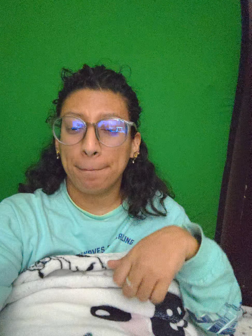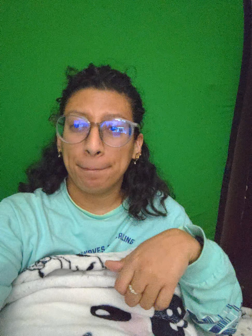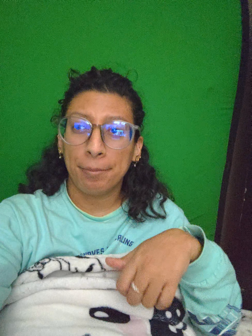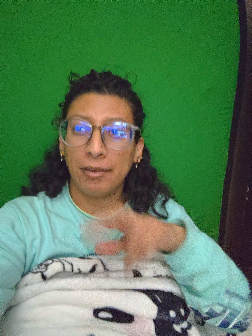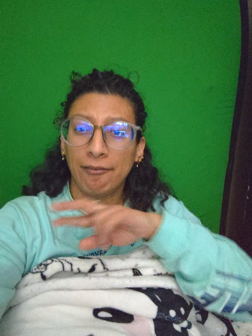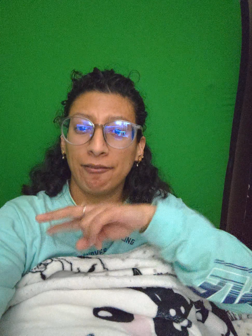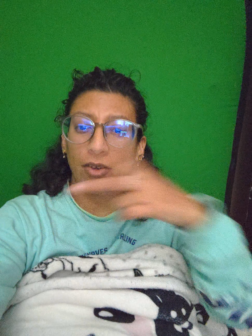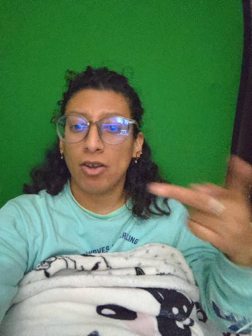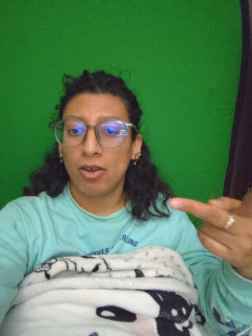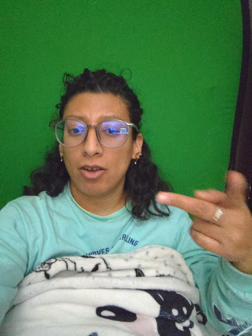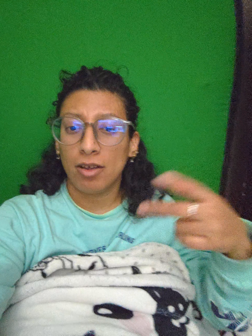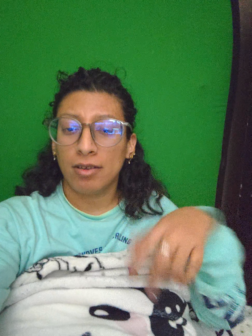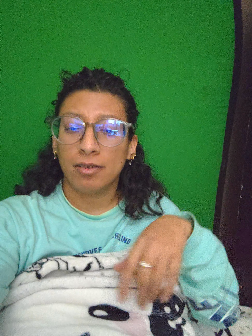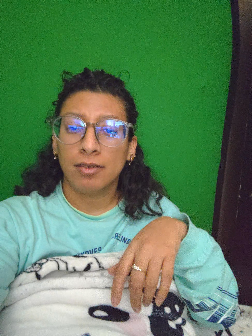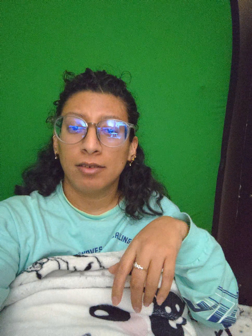fall